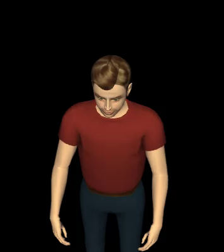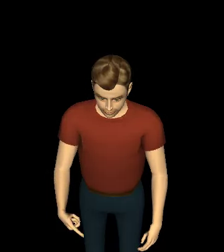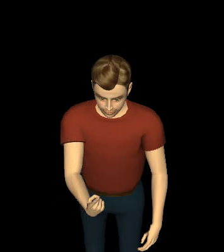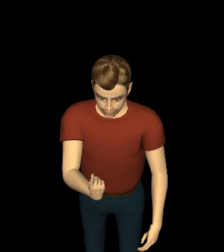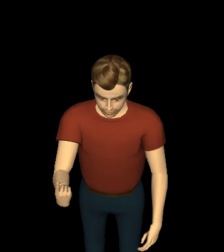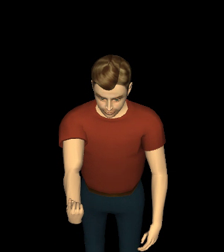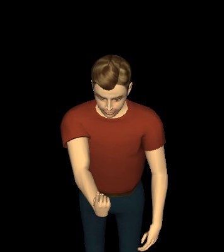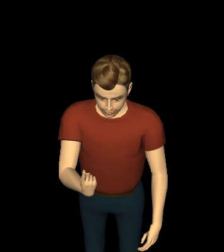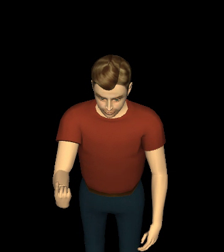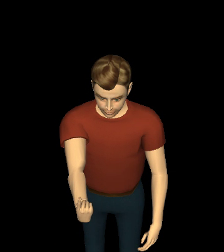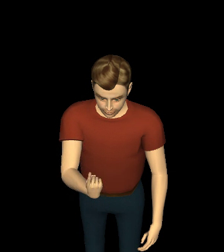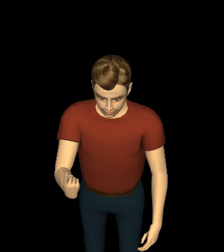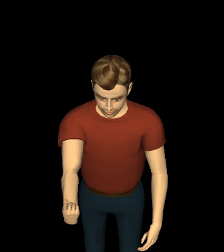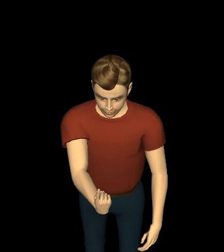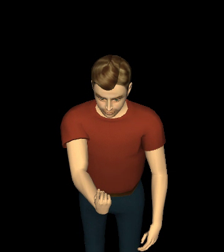يدير